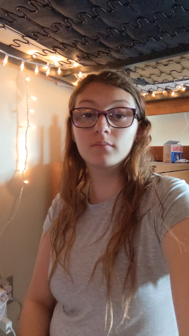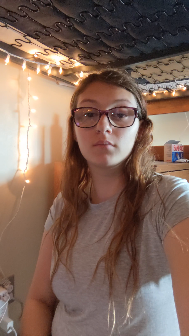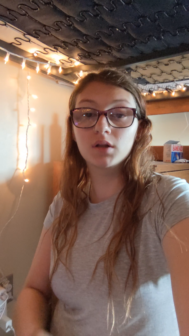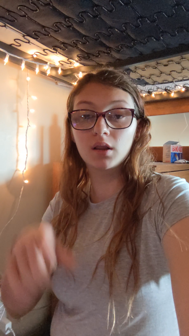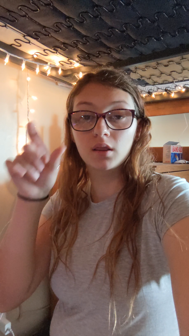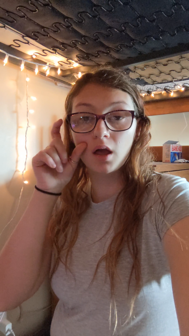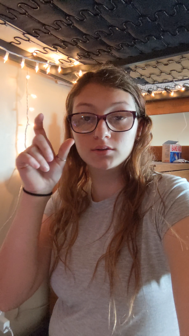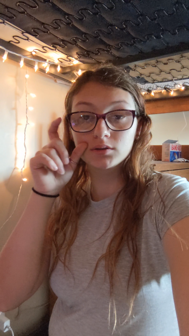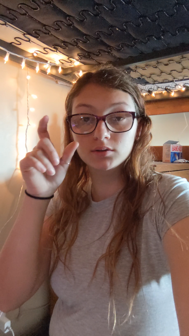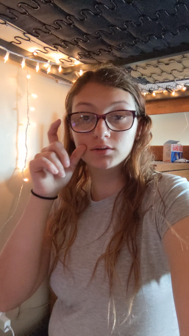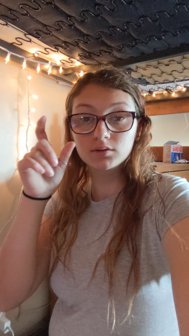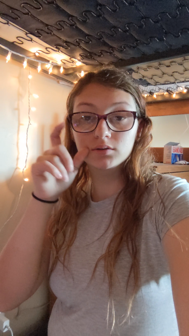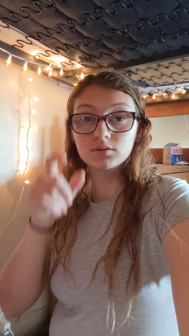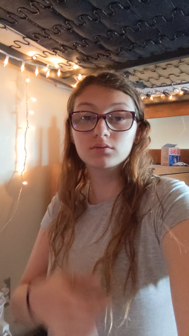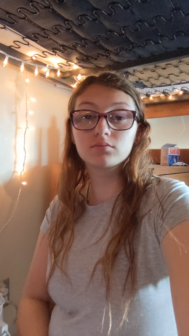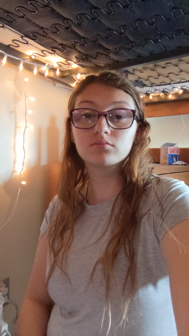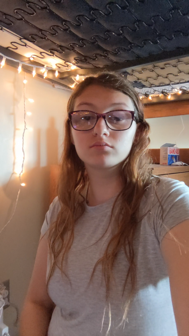glasses